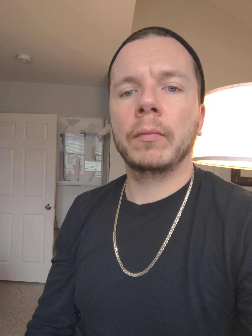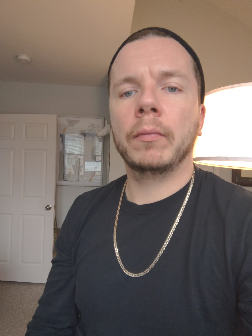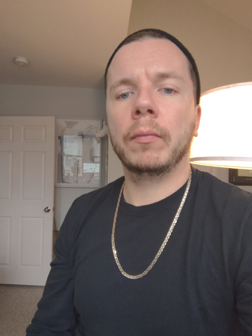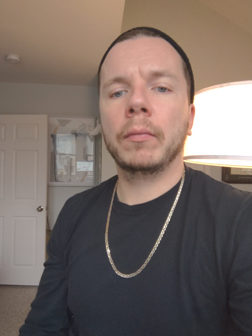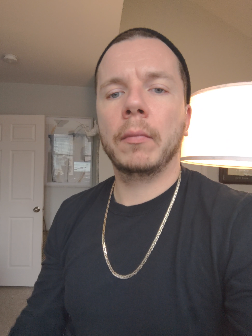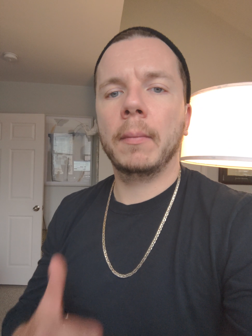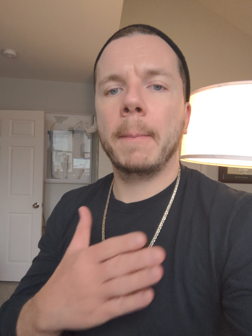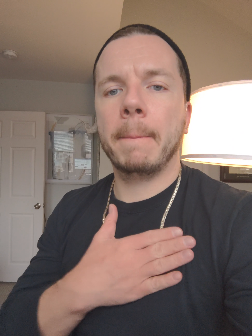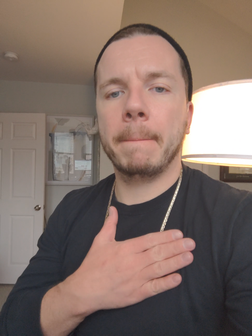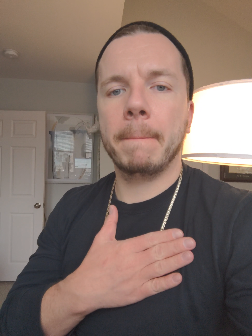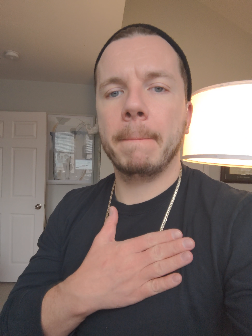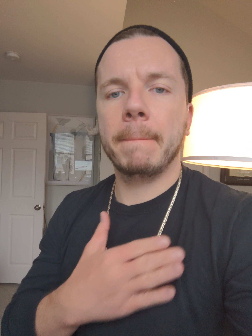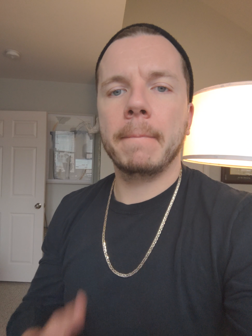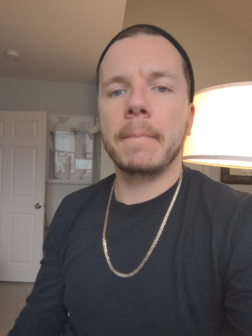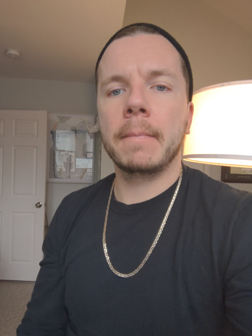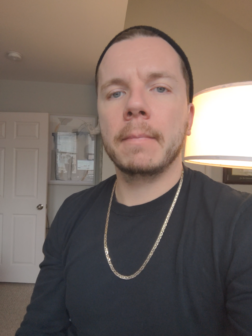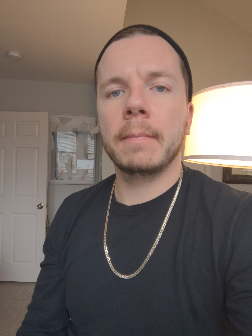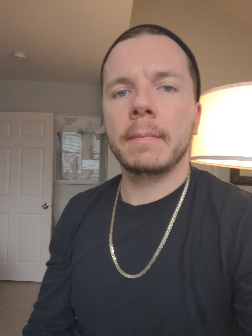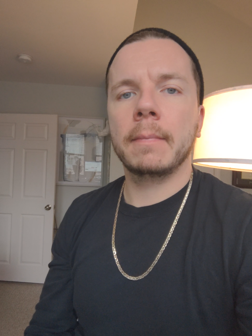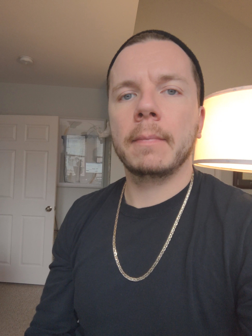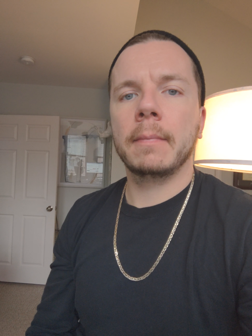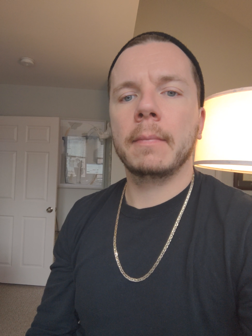my